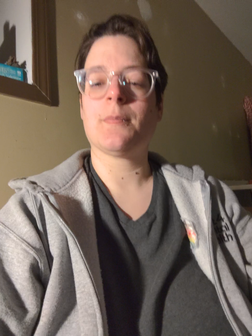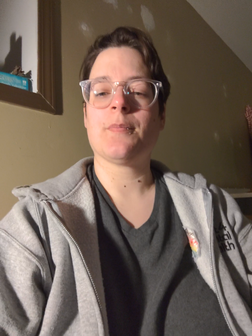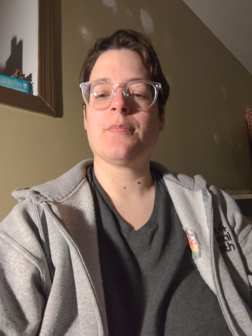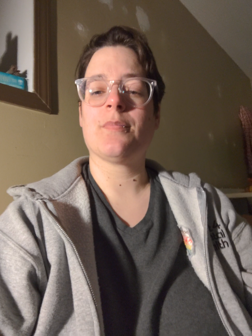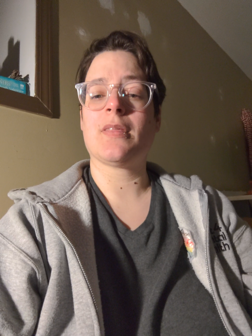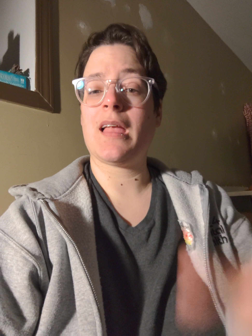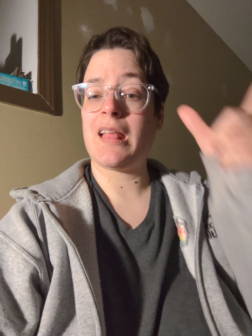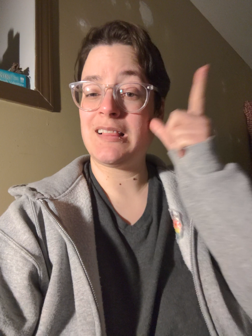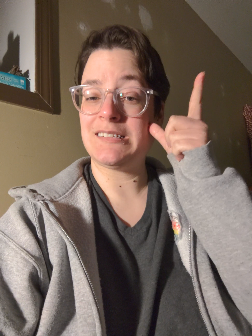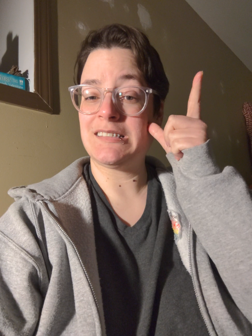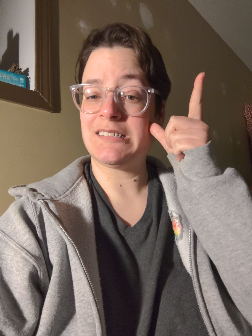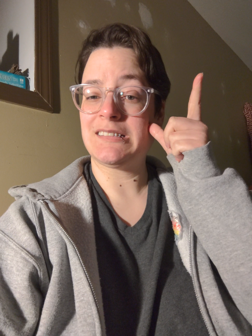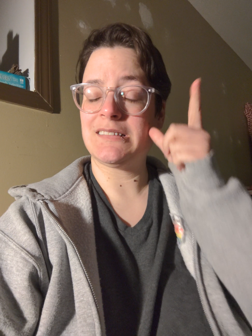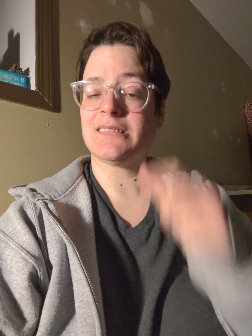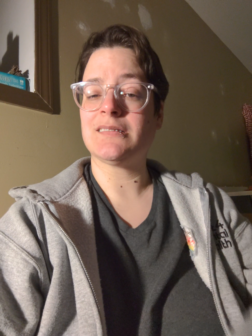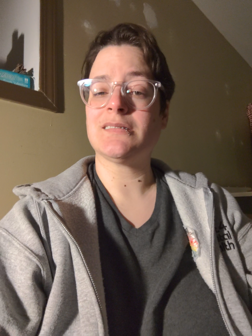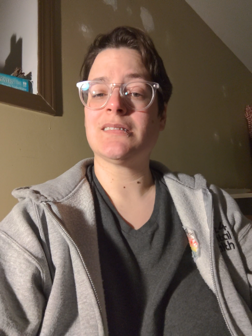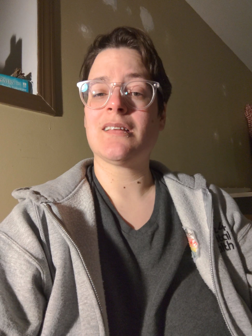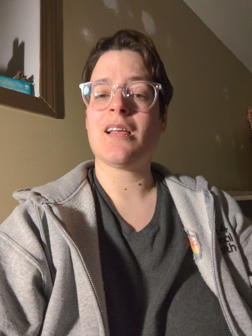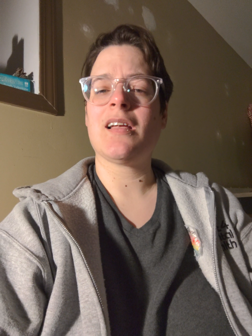listen